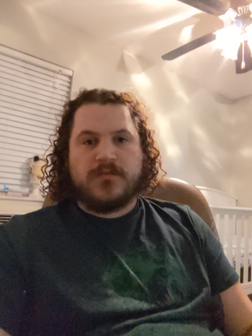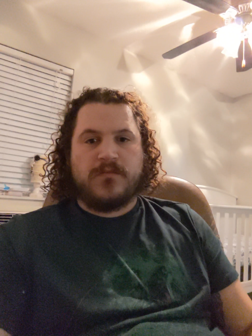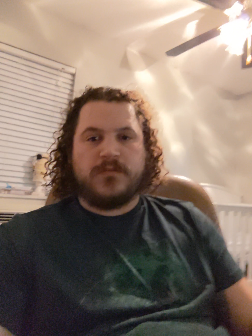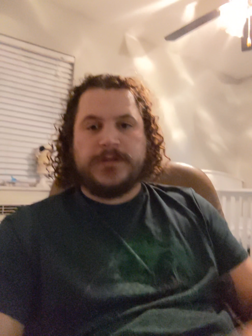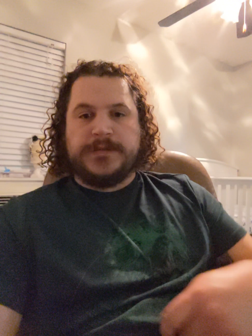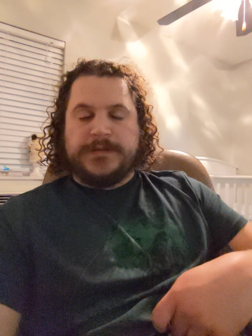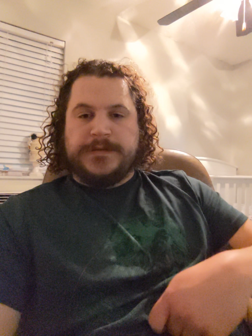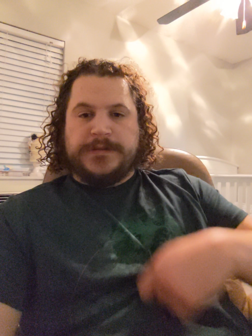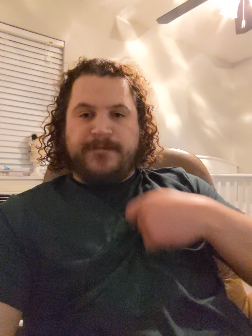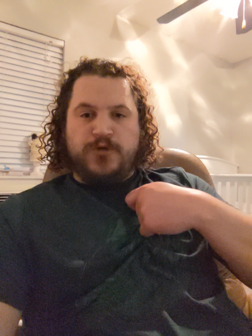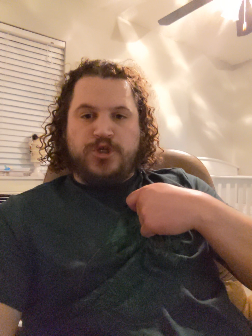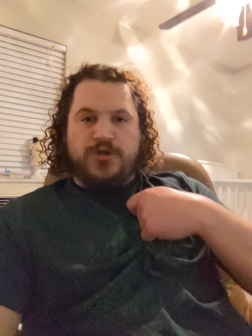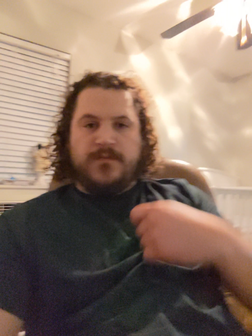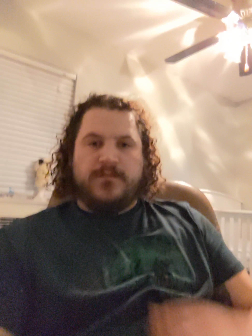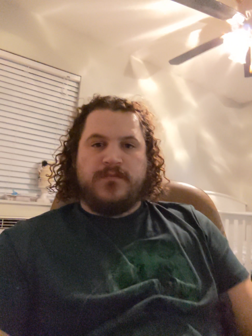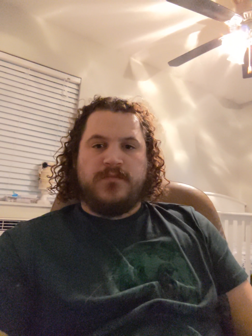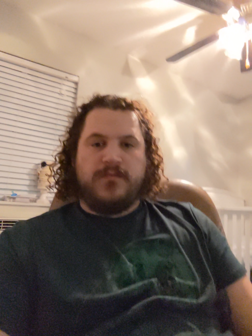zipper